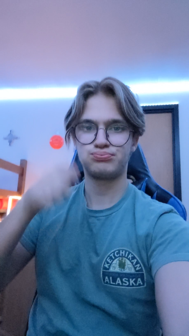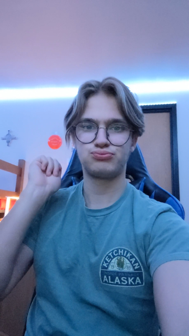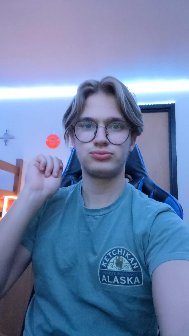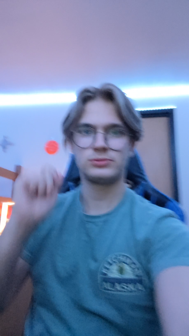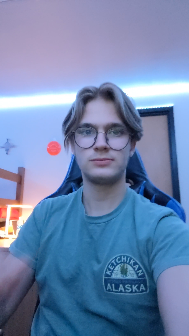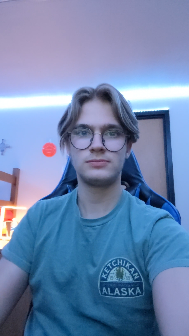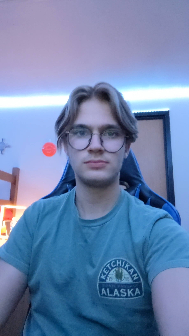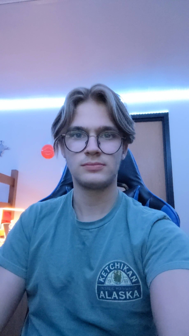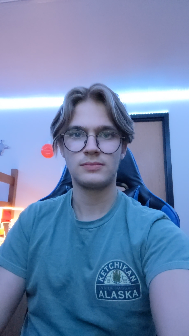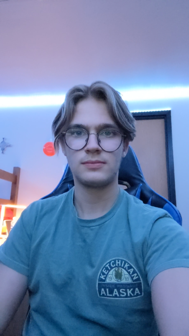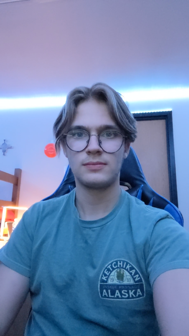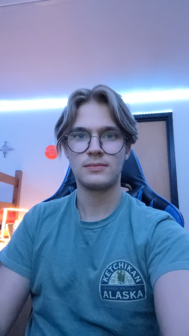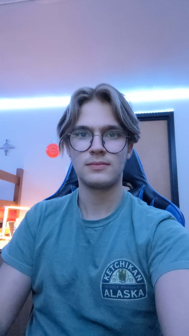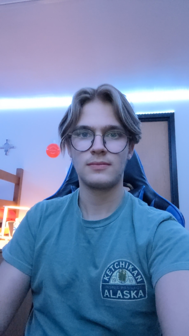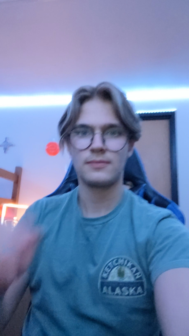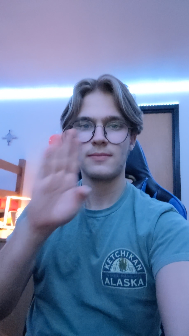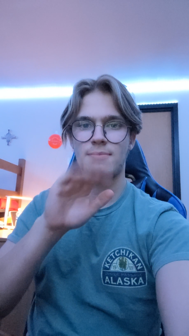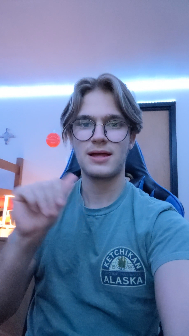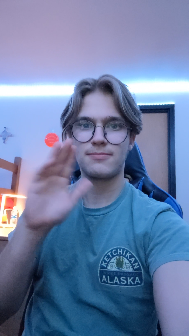baa baa